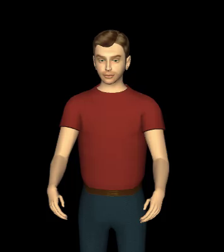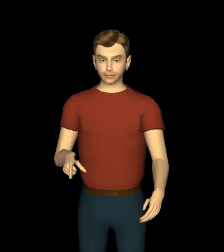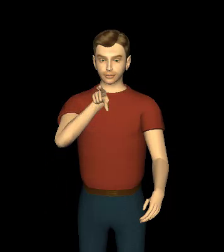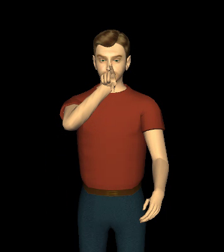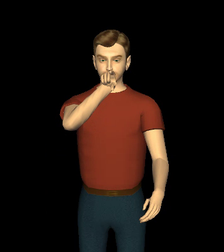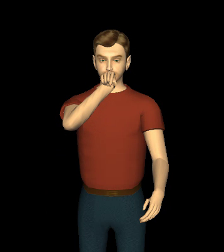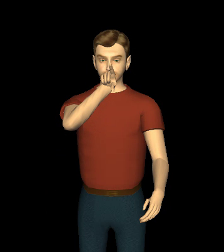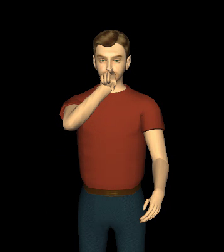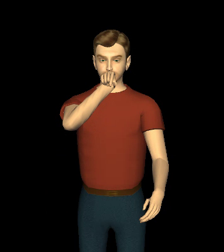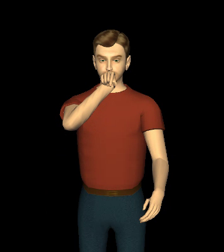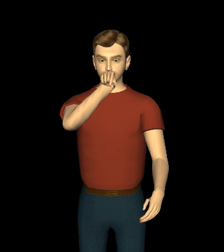عصفور